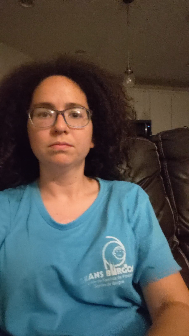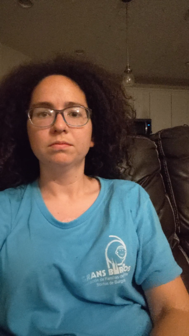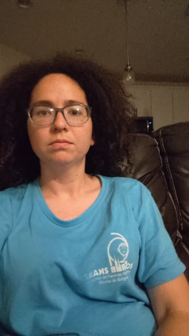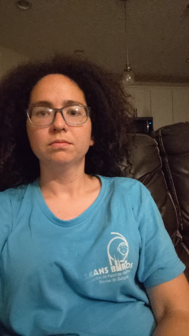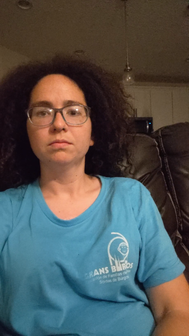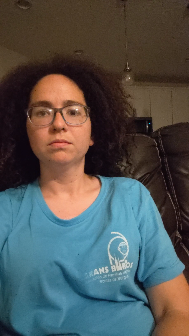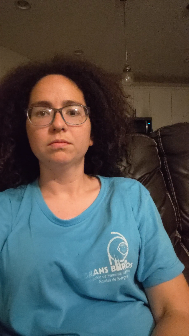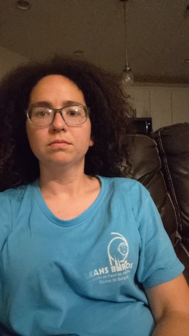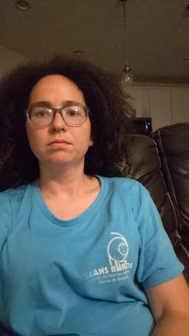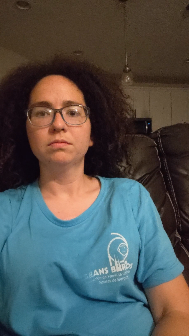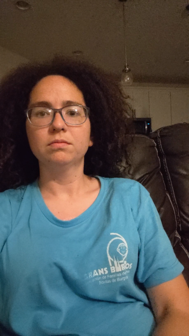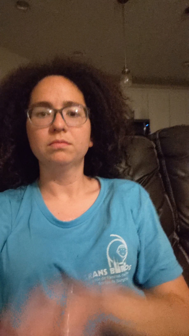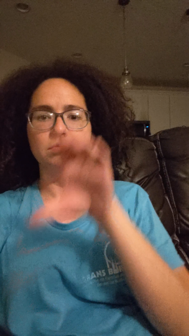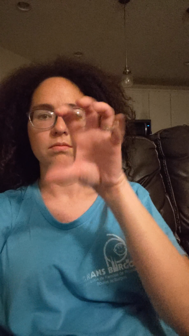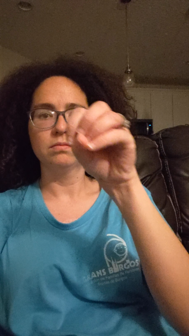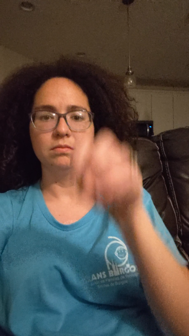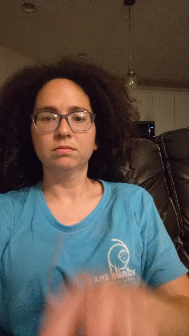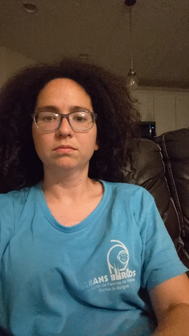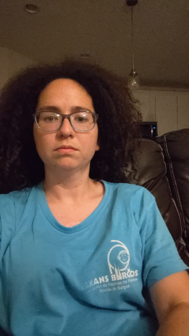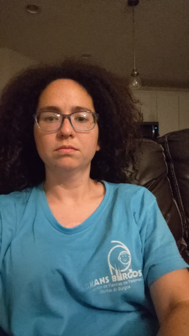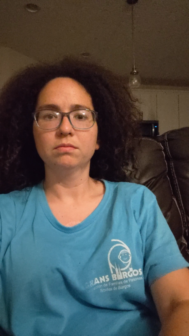bite